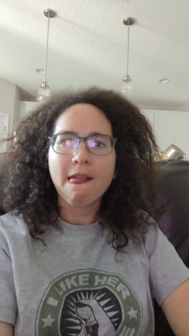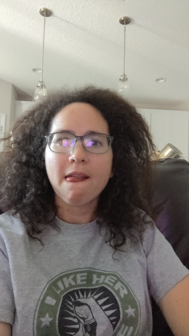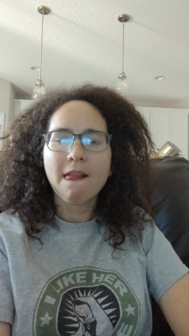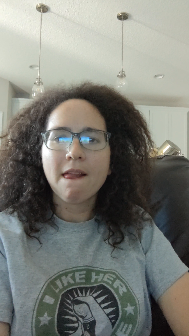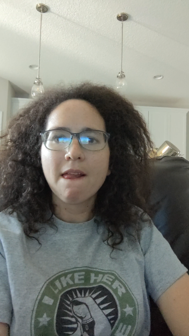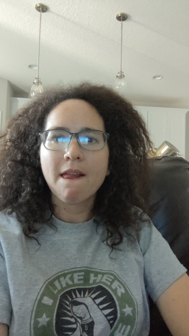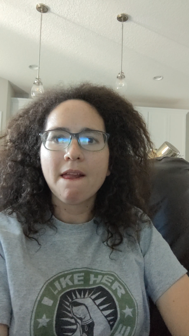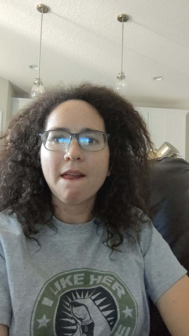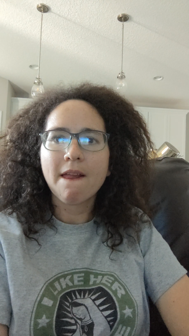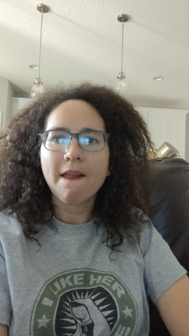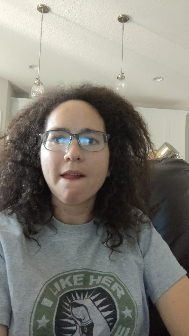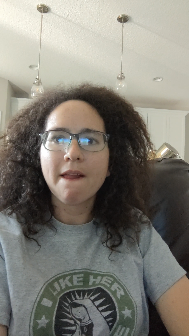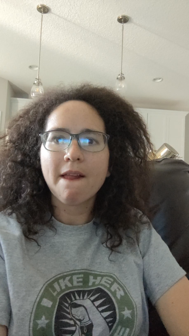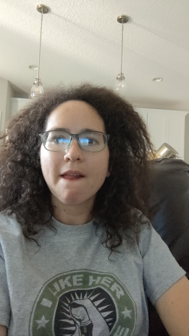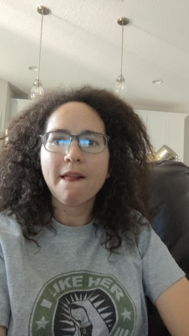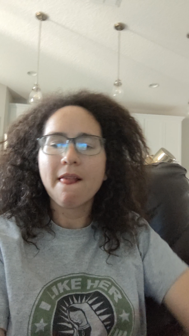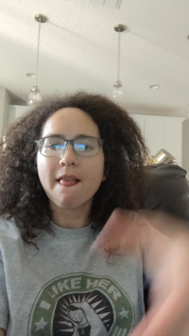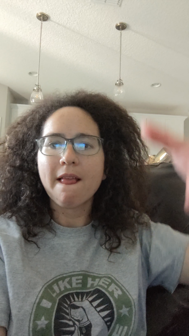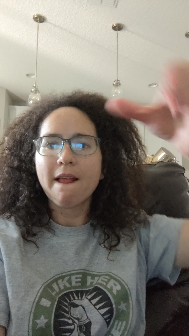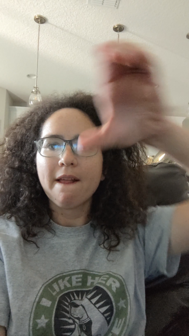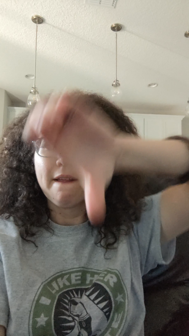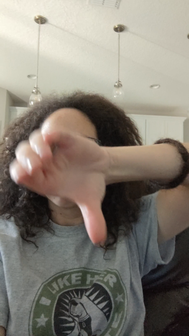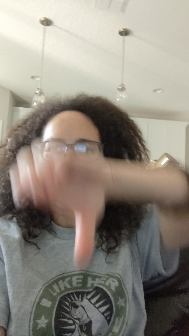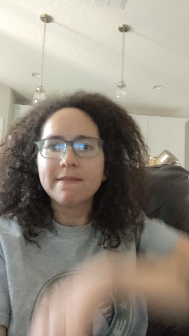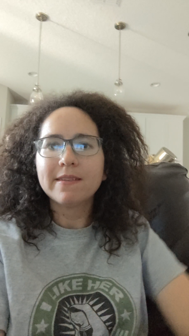dump